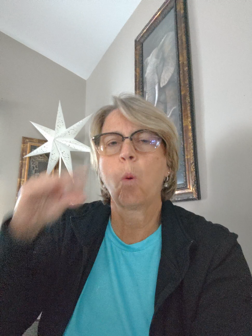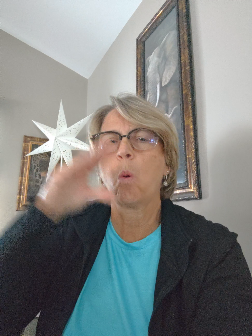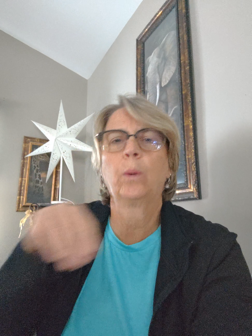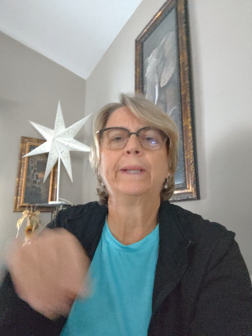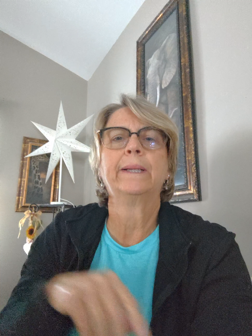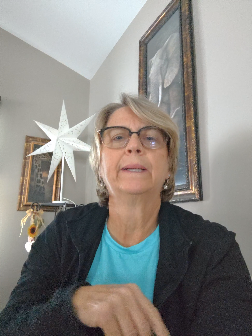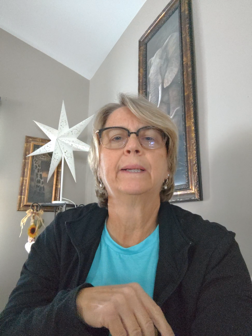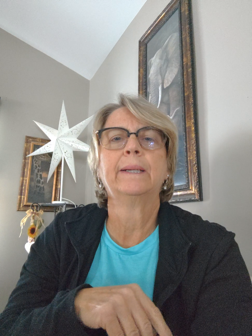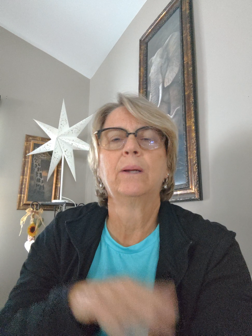story